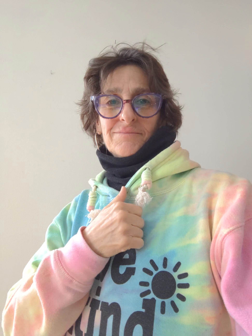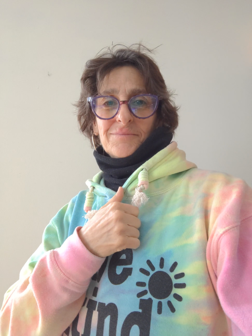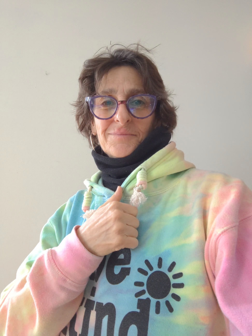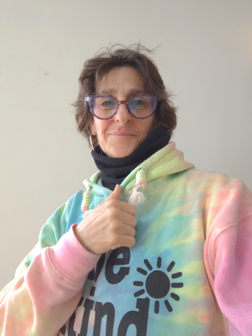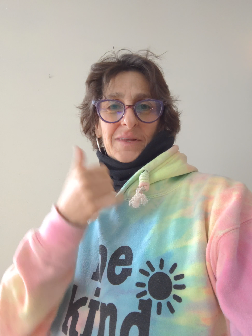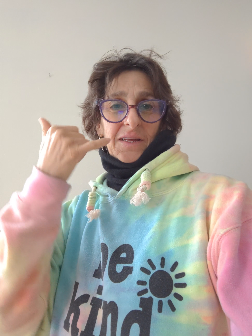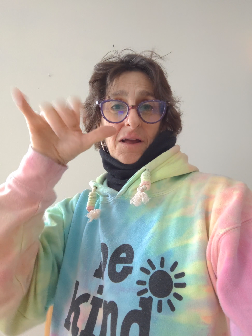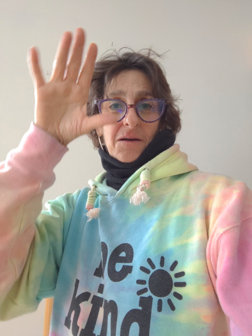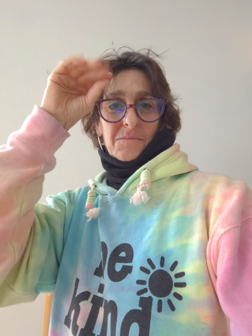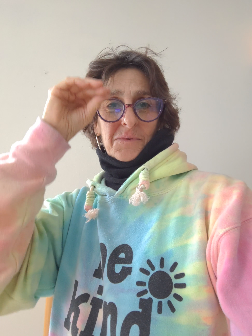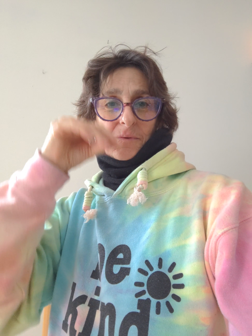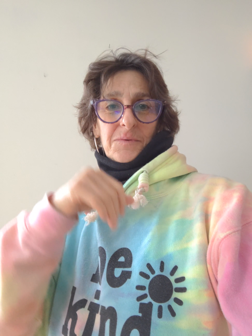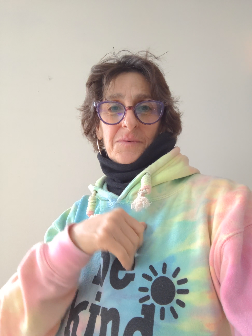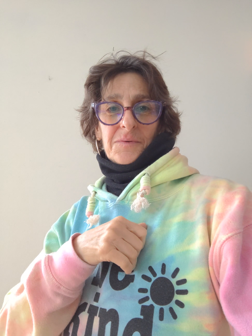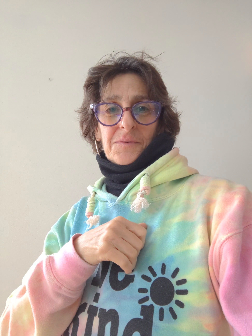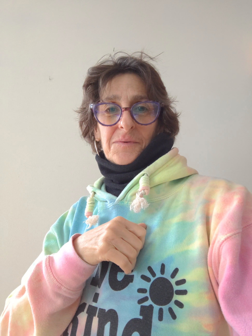cowboy